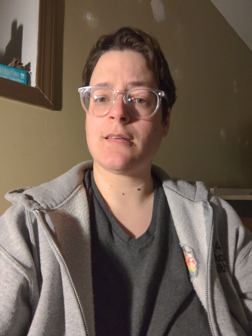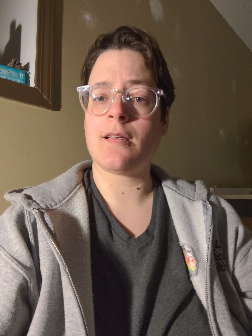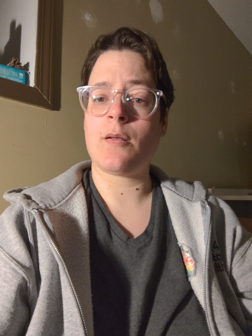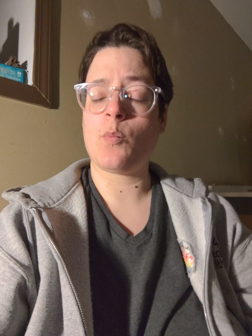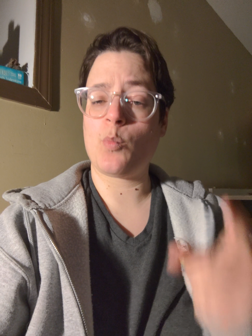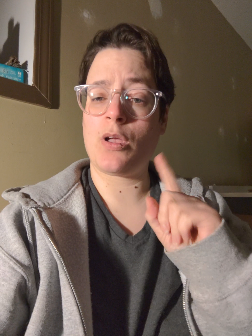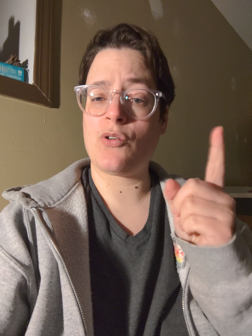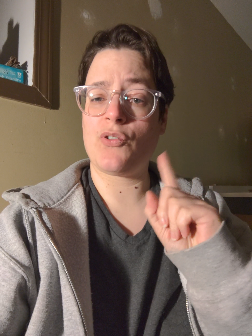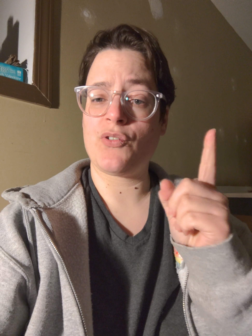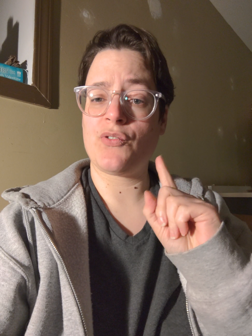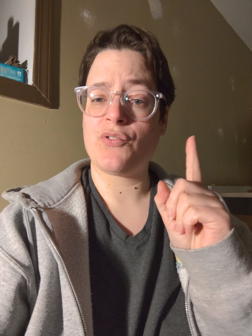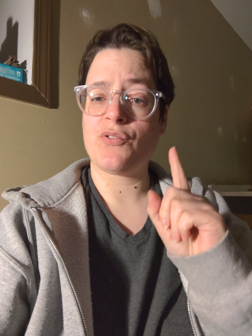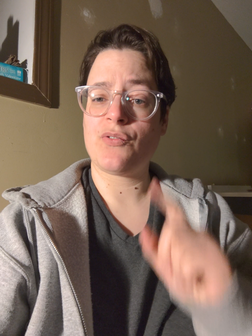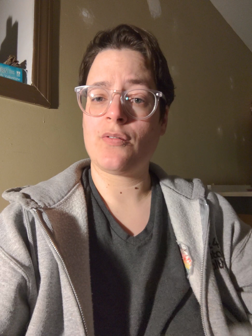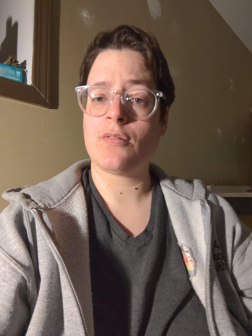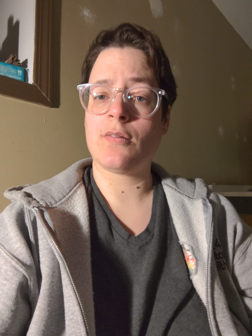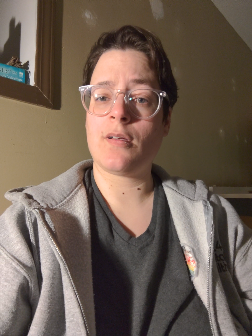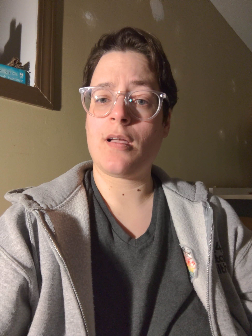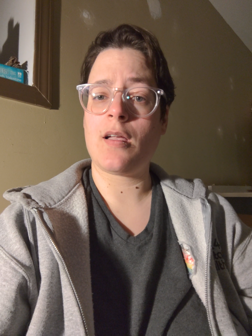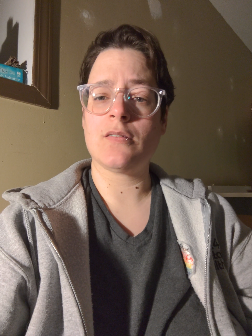where